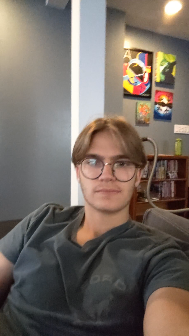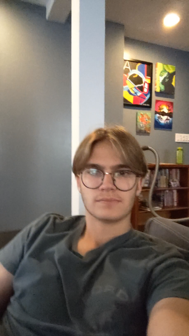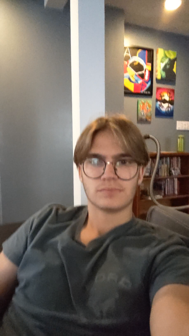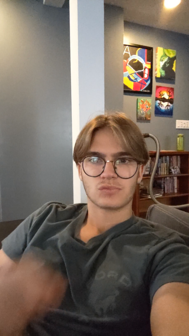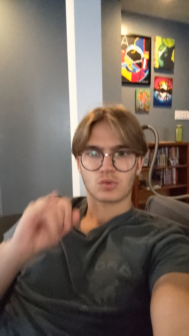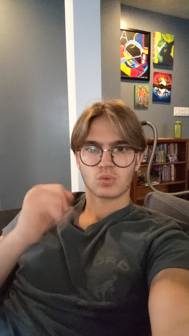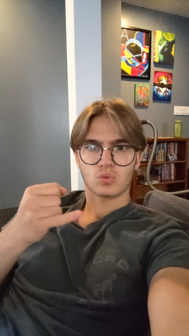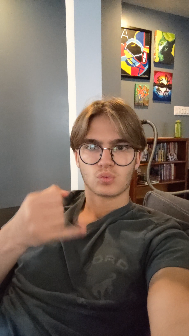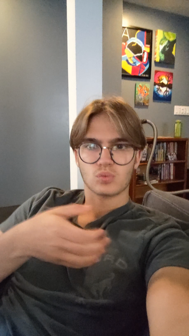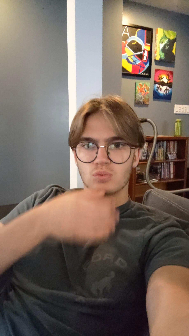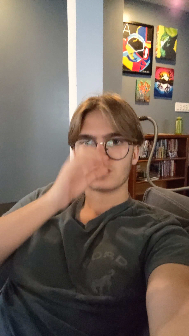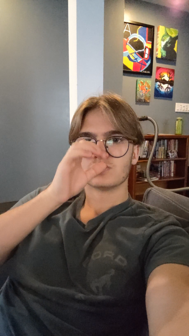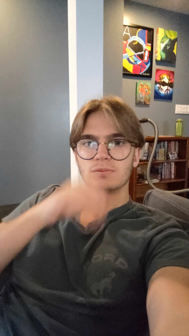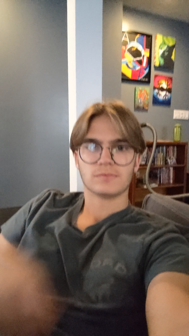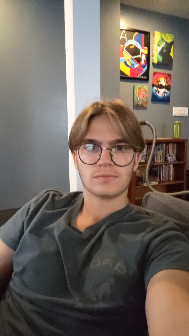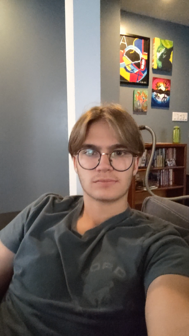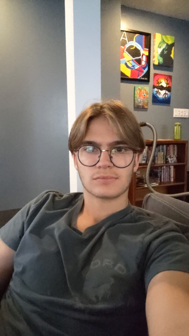juice